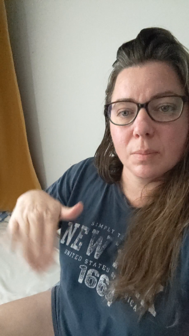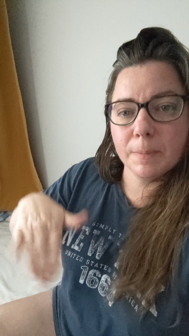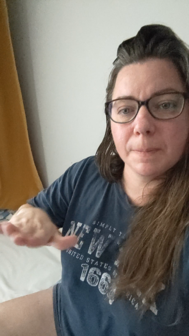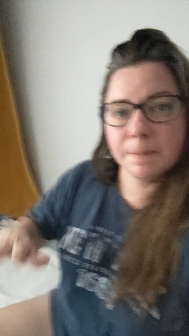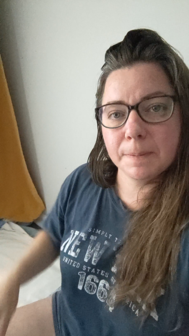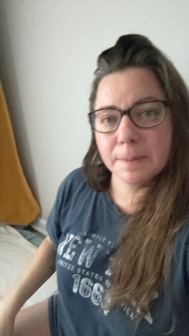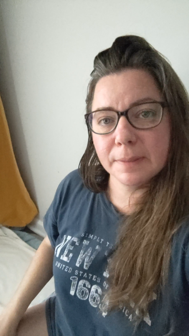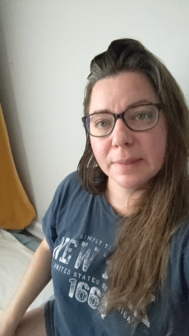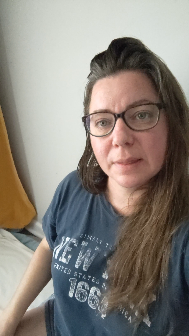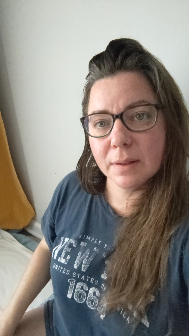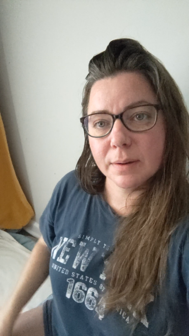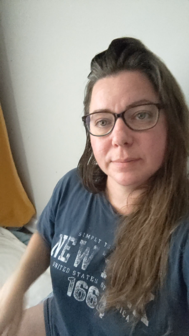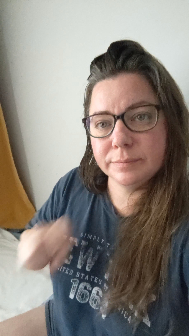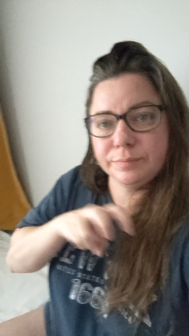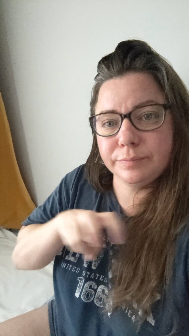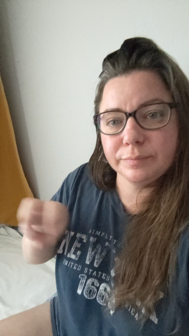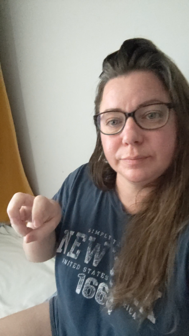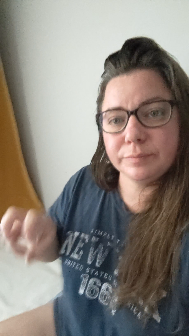bench